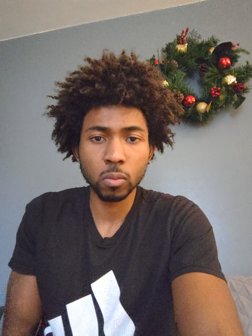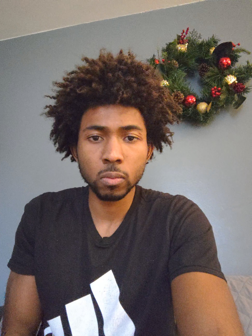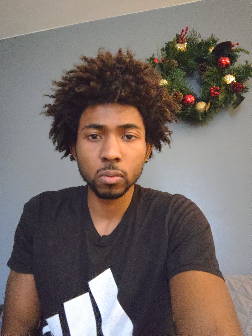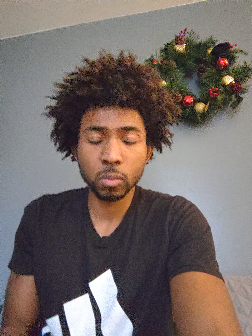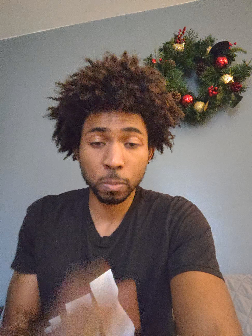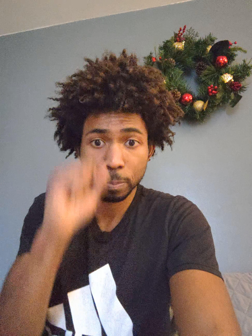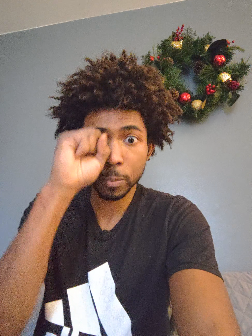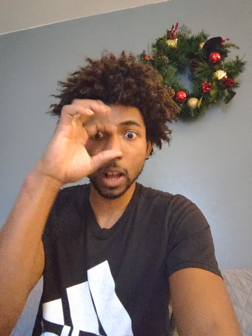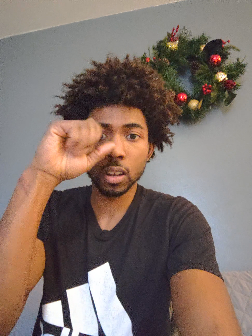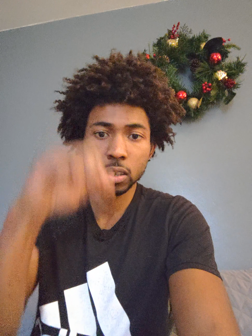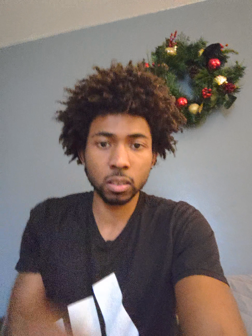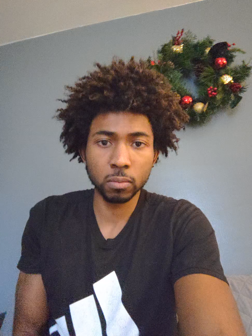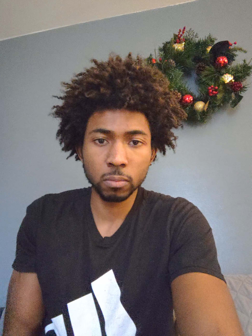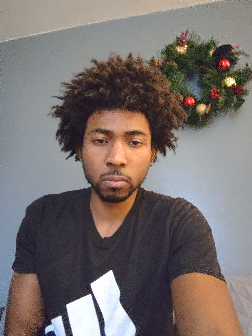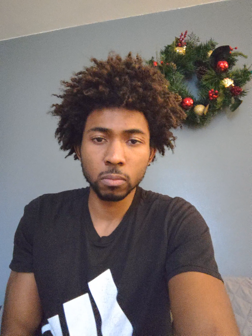awake